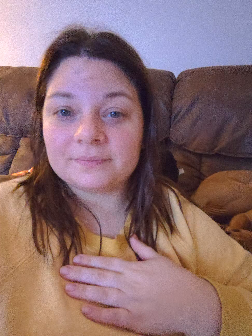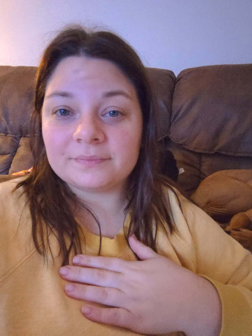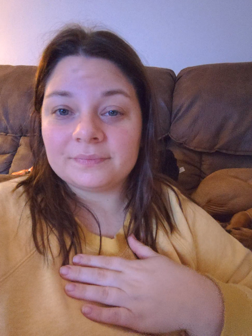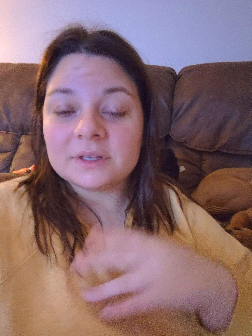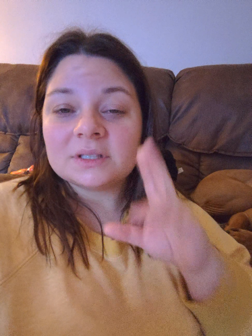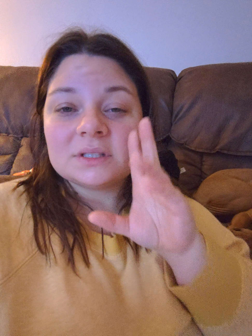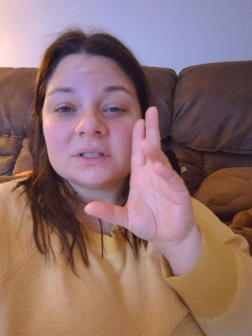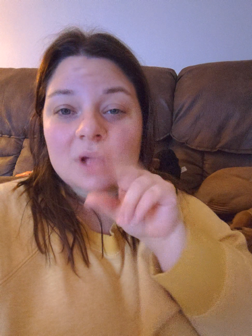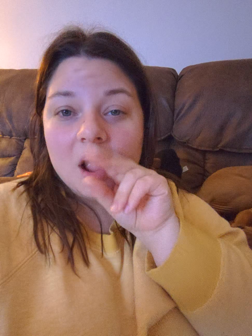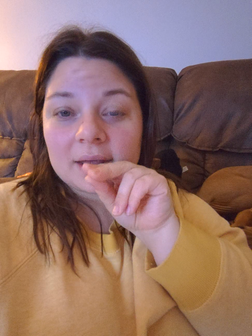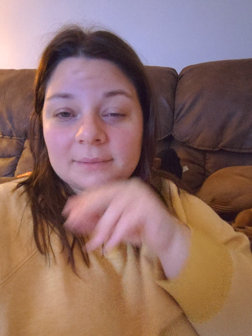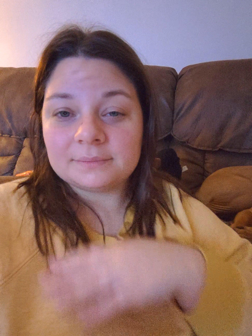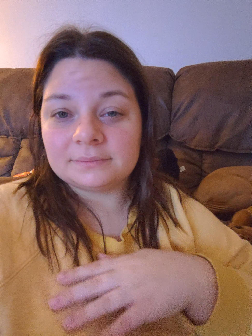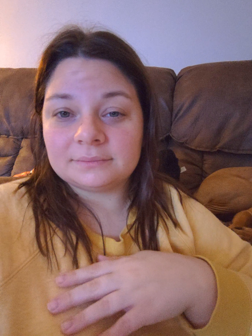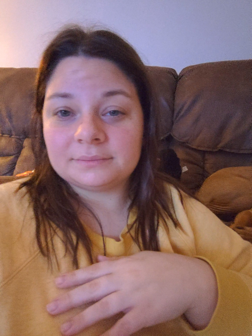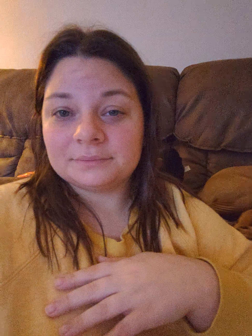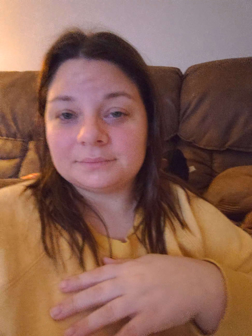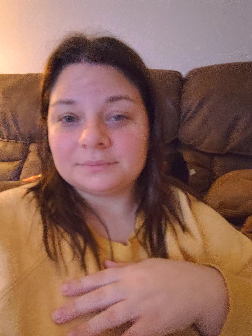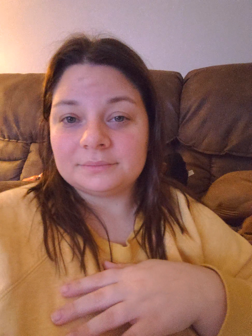donkey